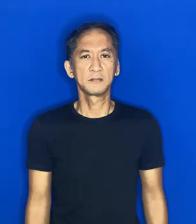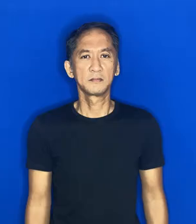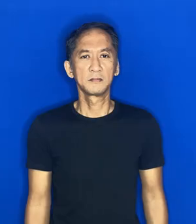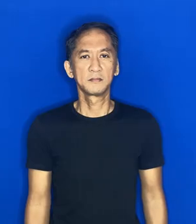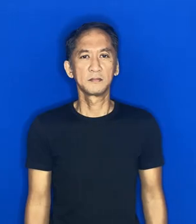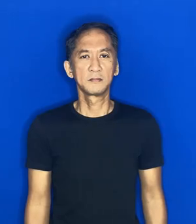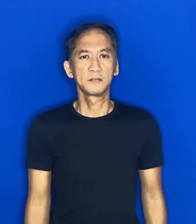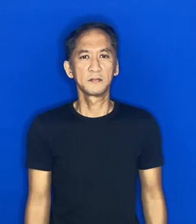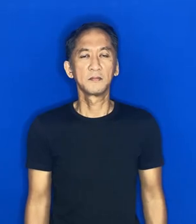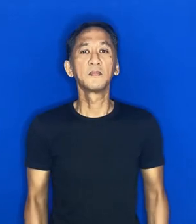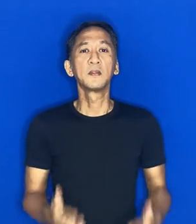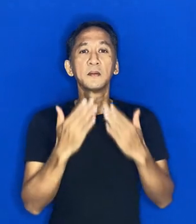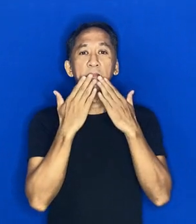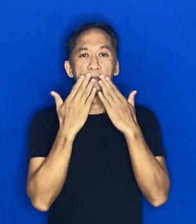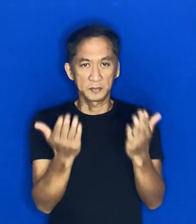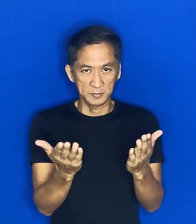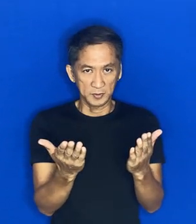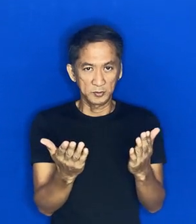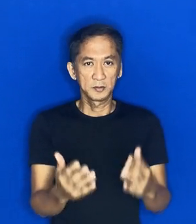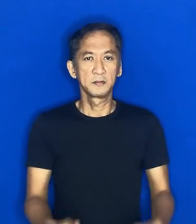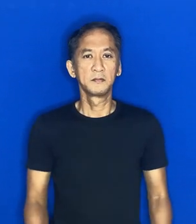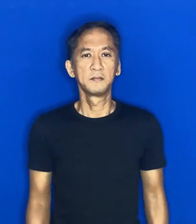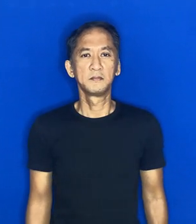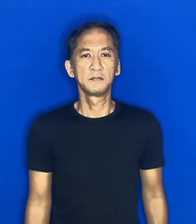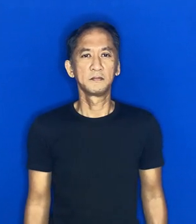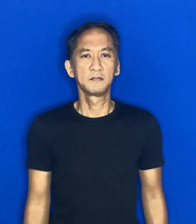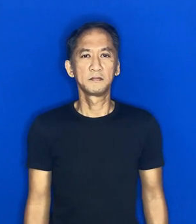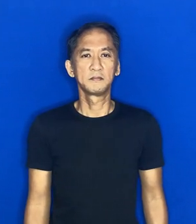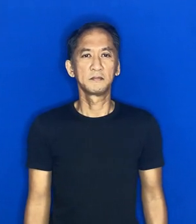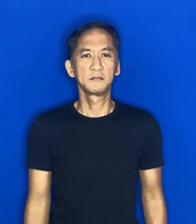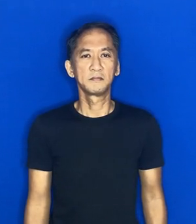thank you